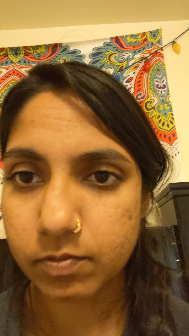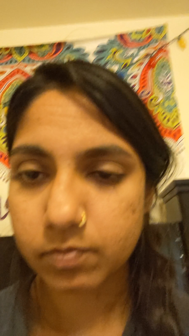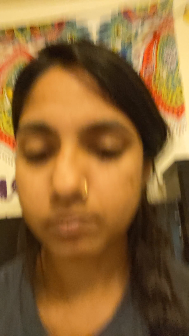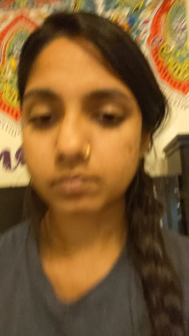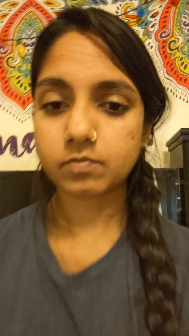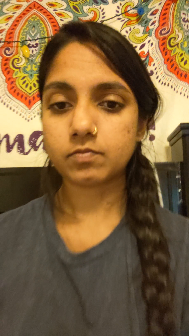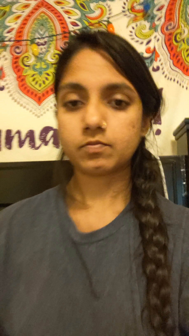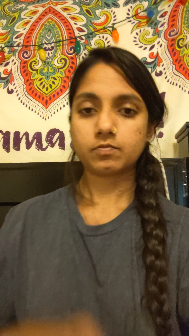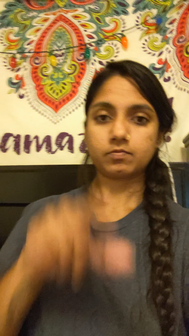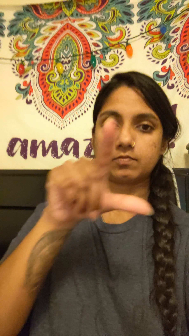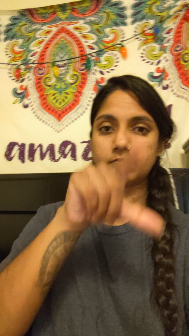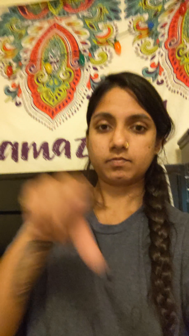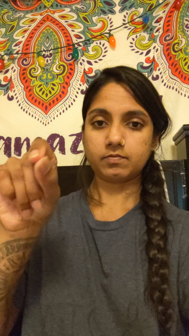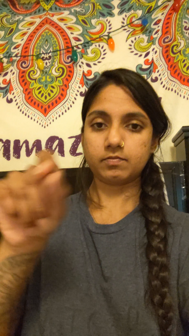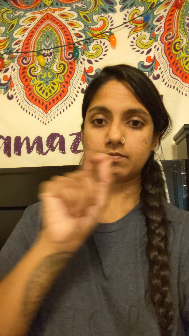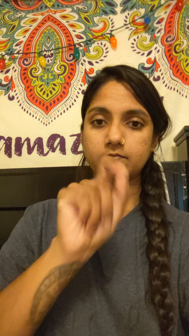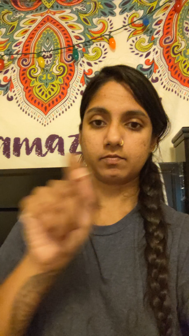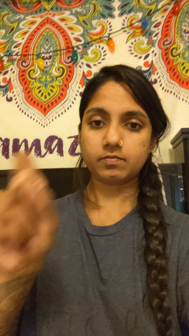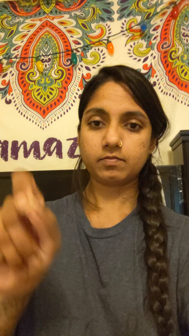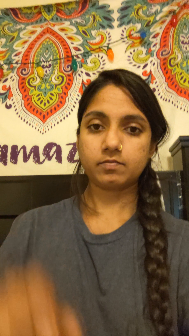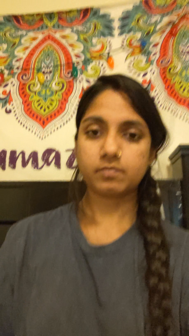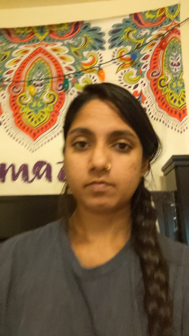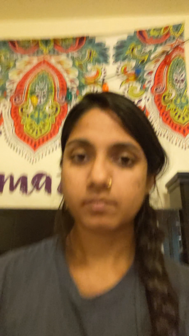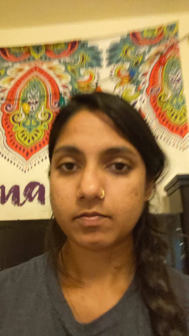peas